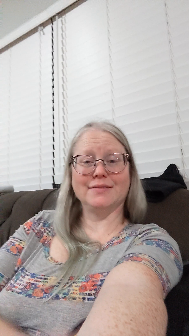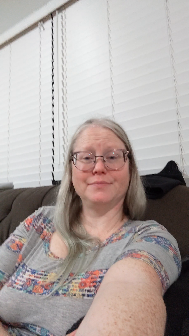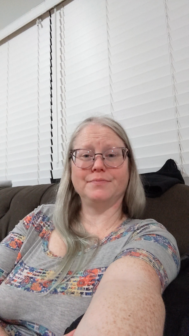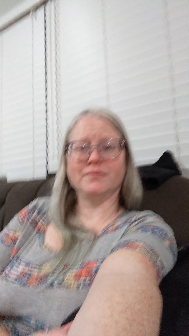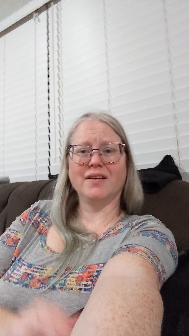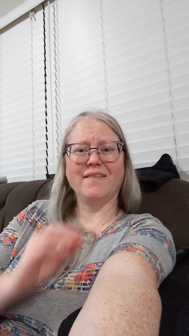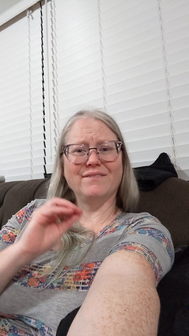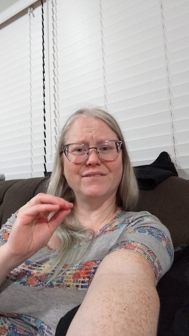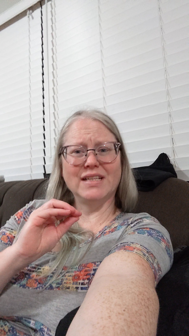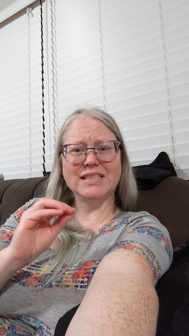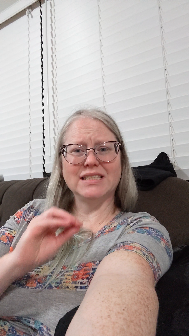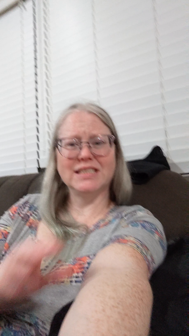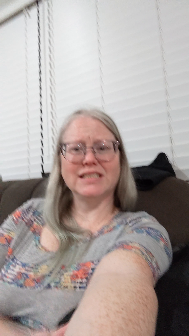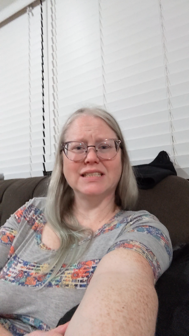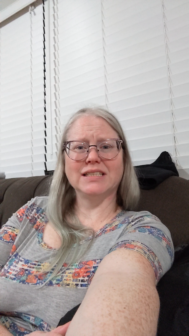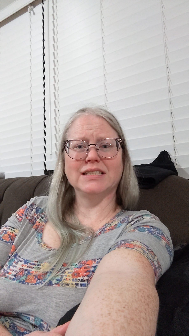fix